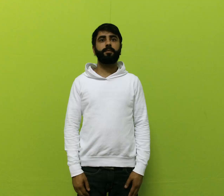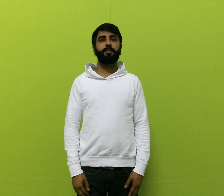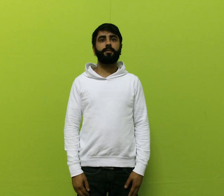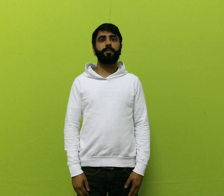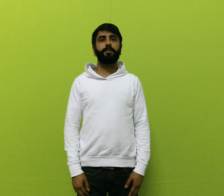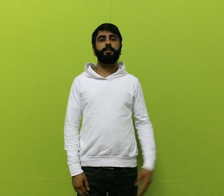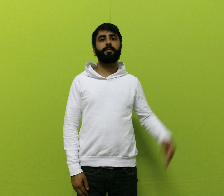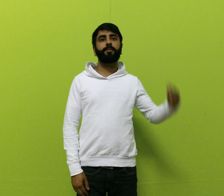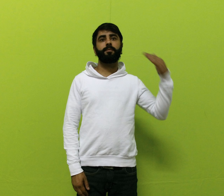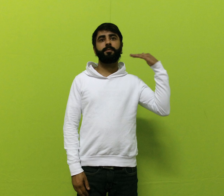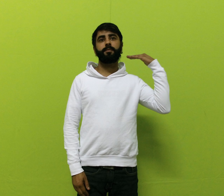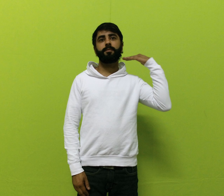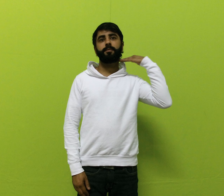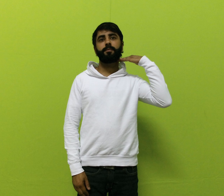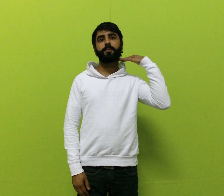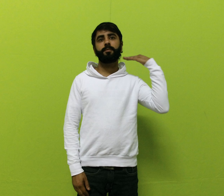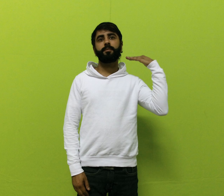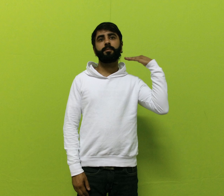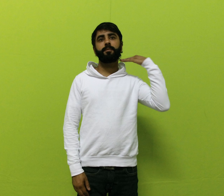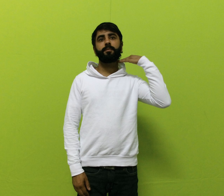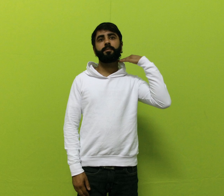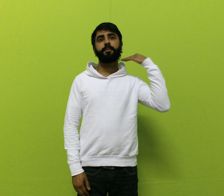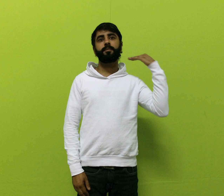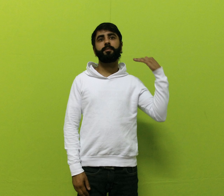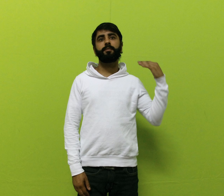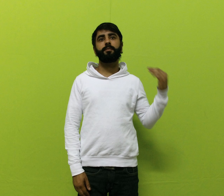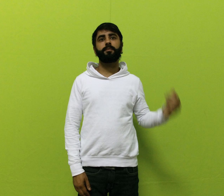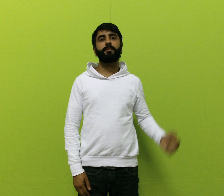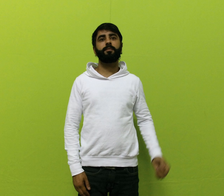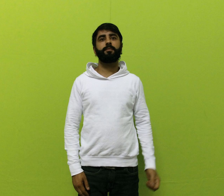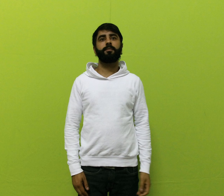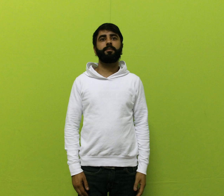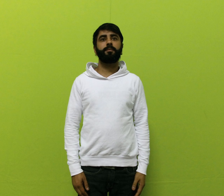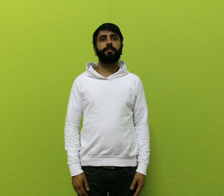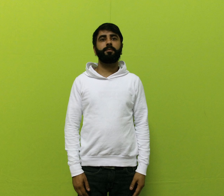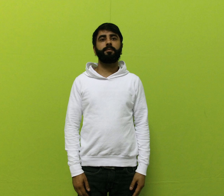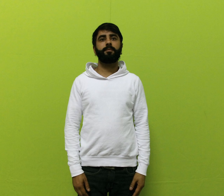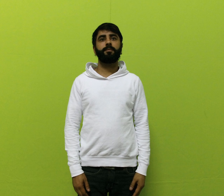banco